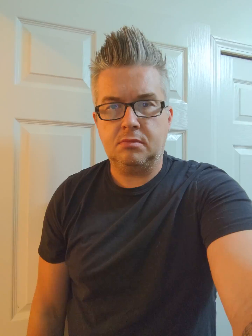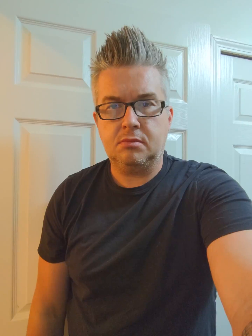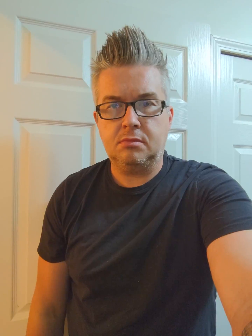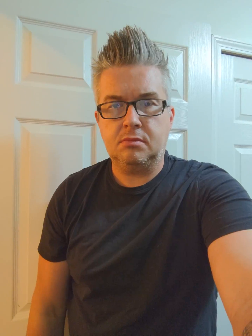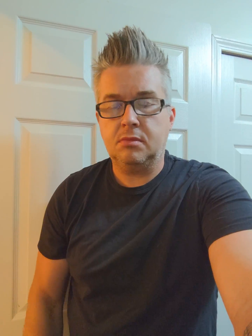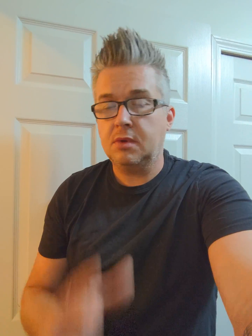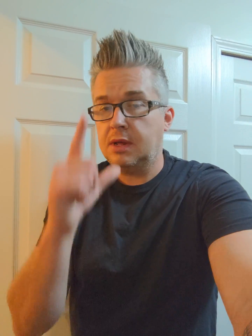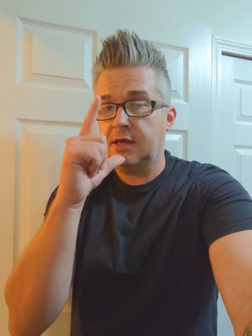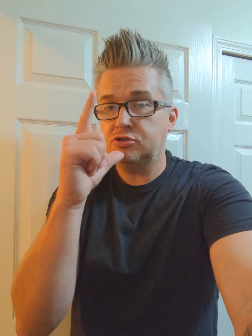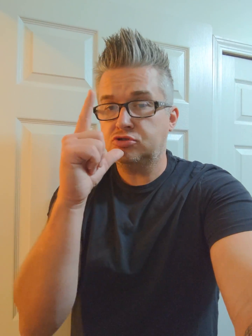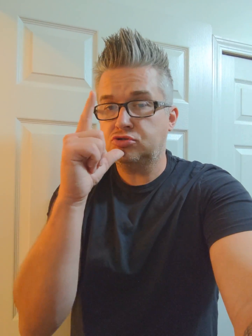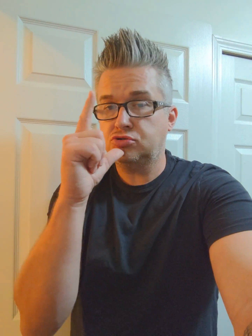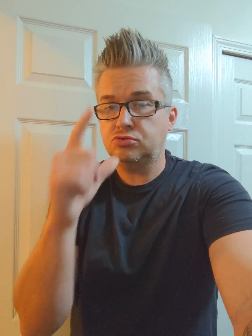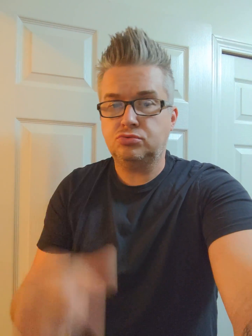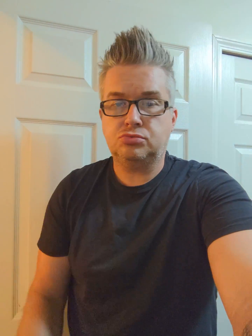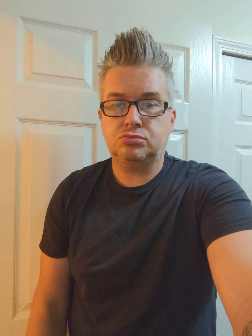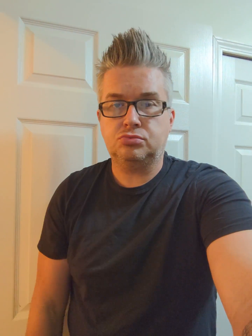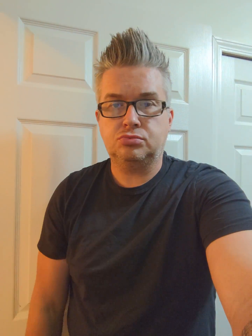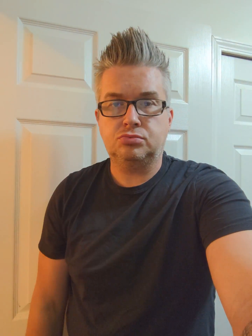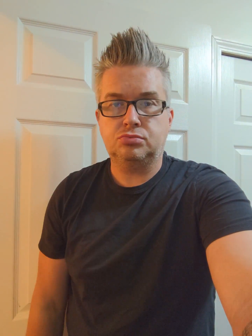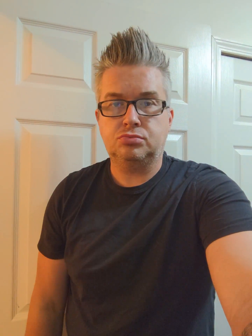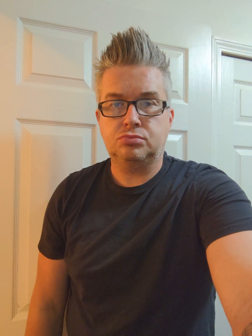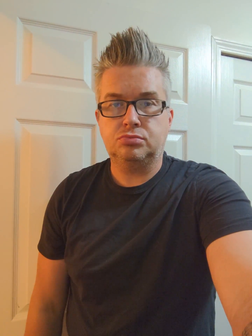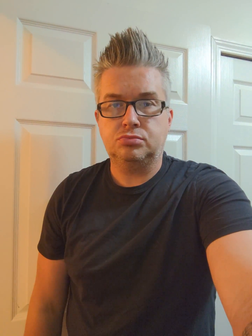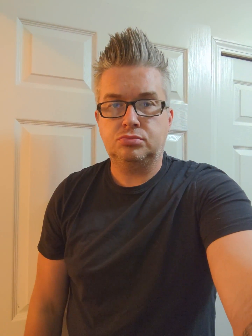lunch